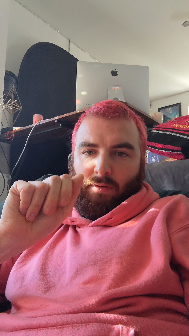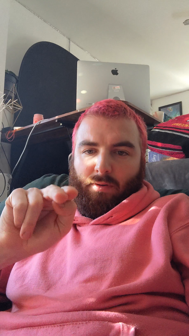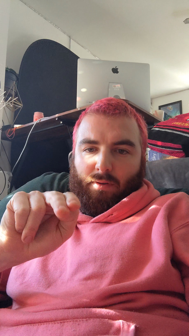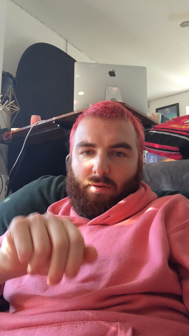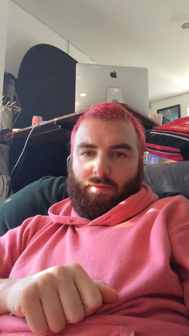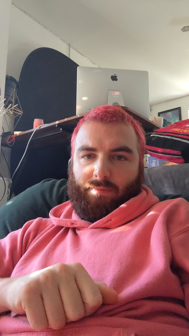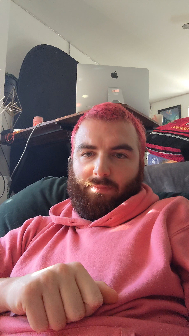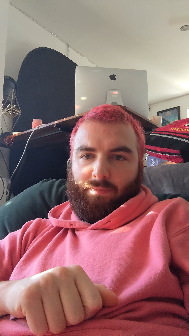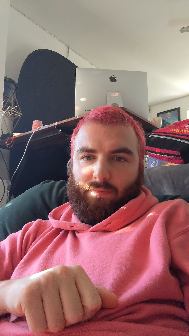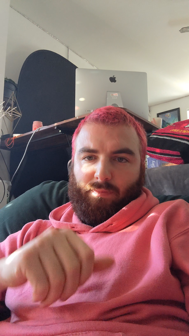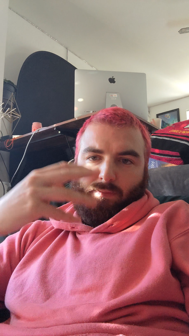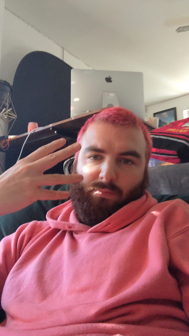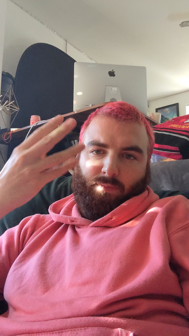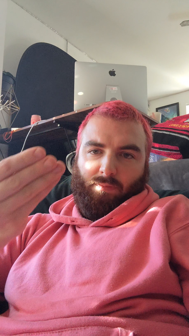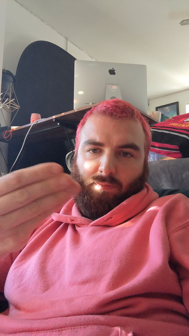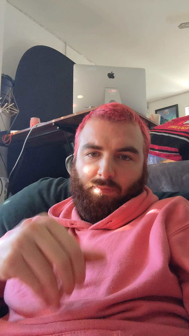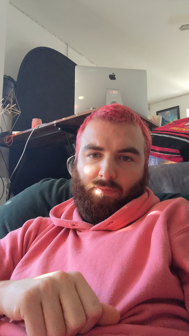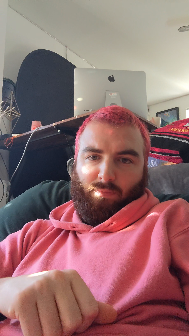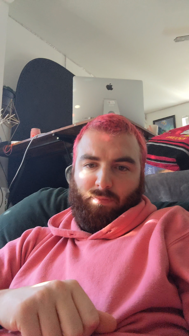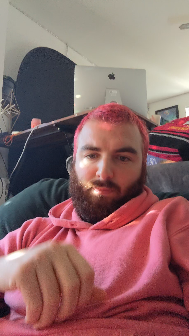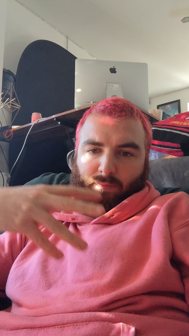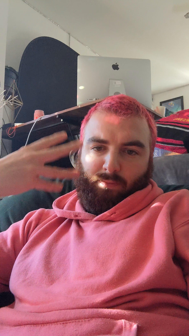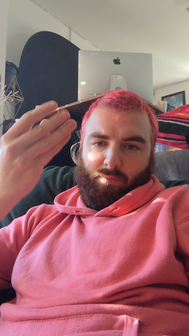going to